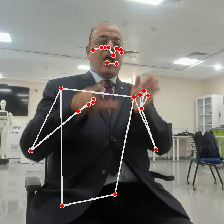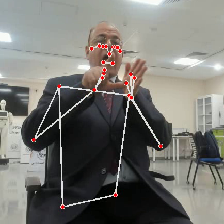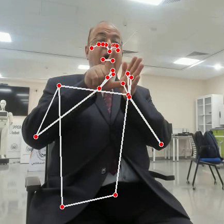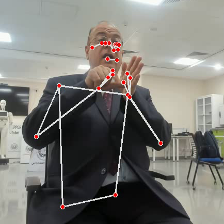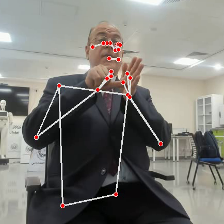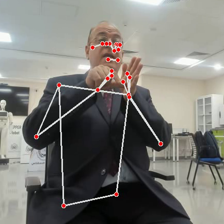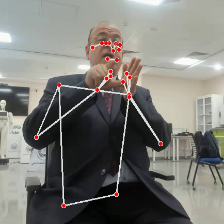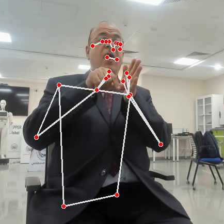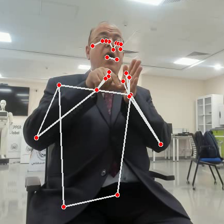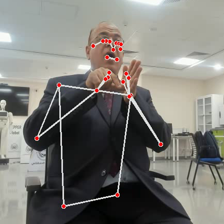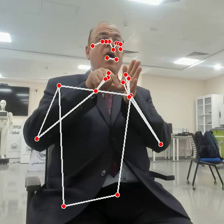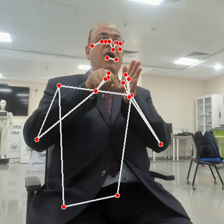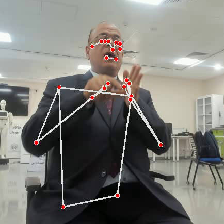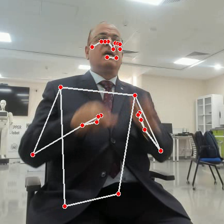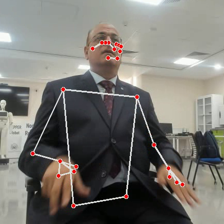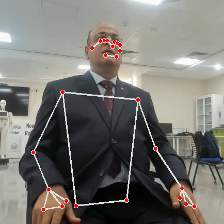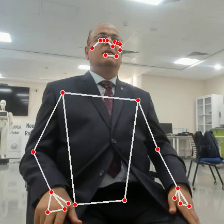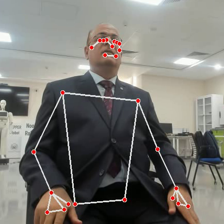3rabia